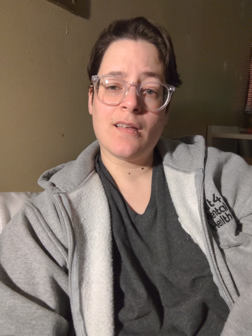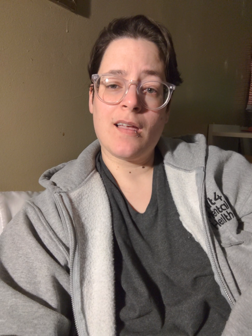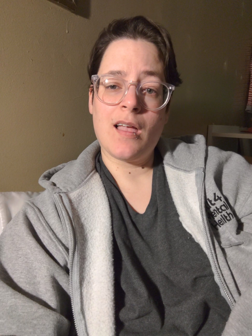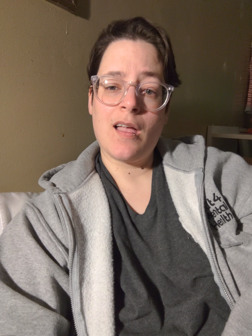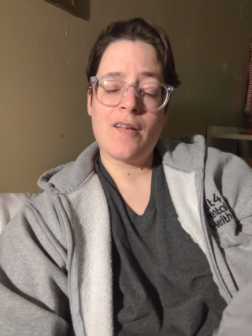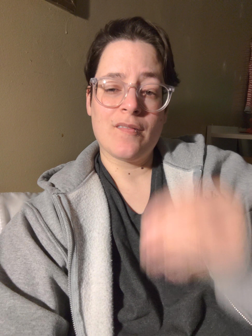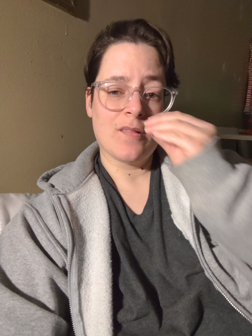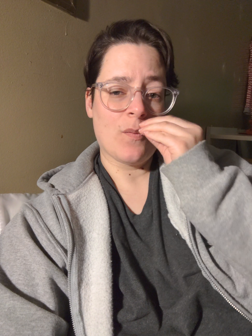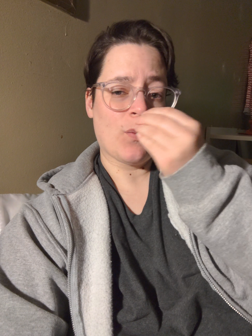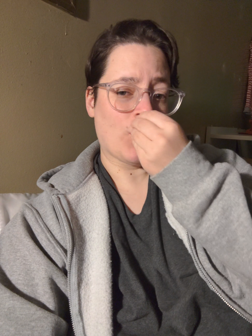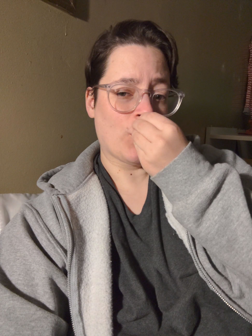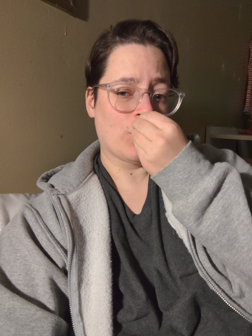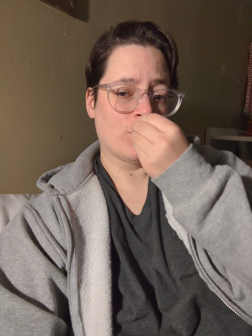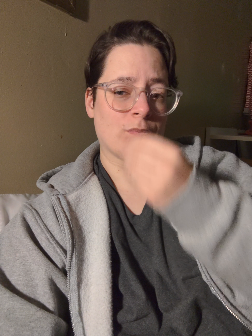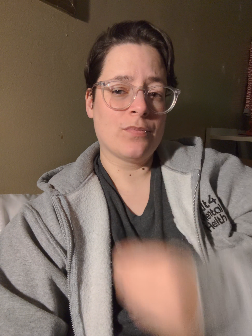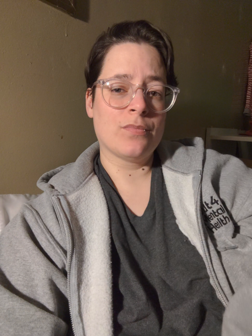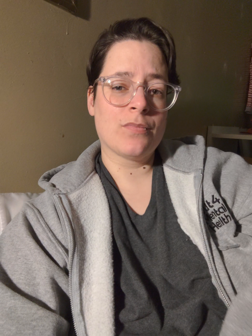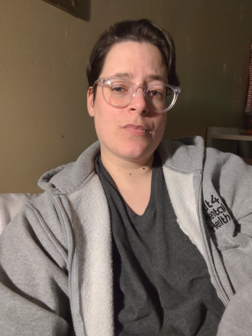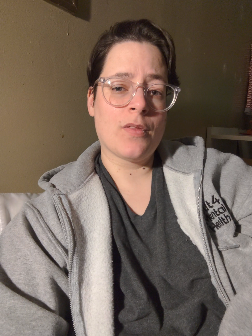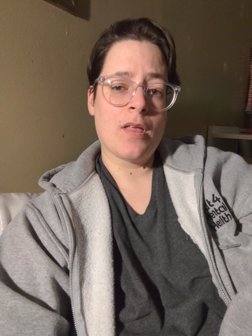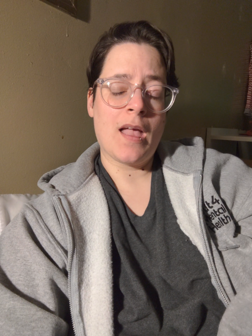flower